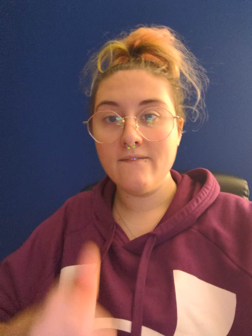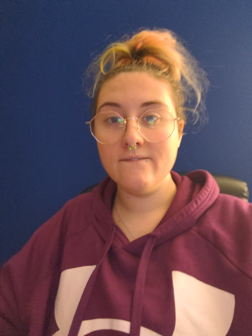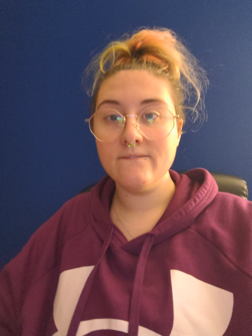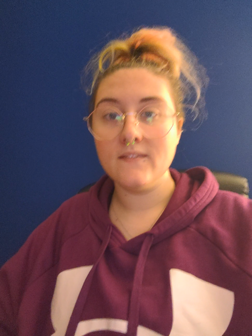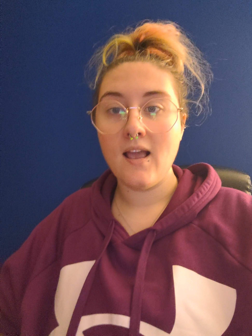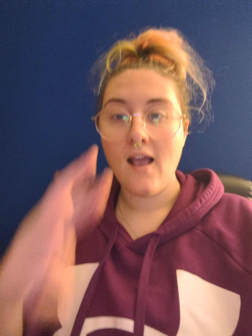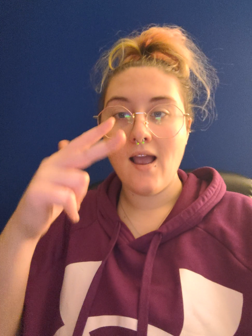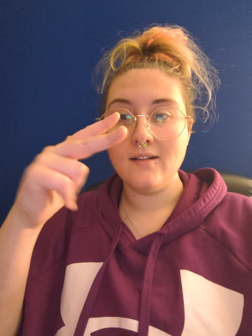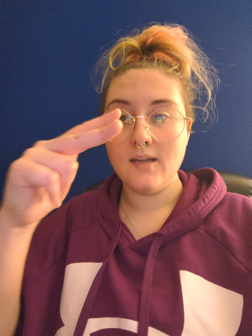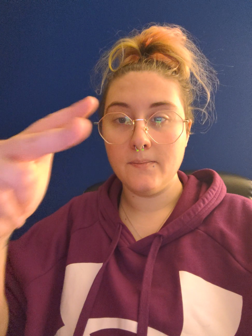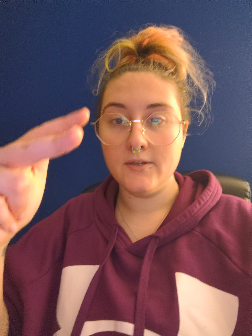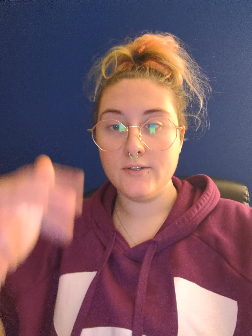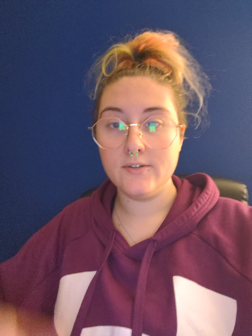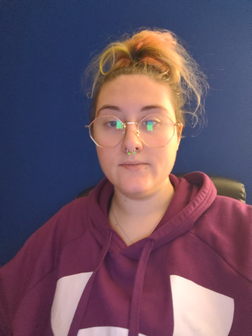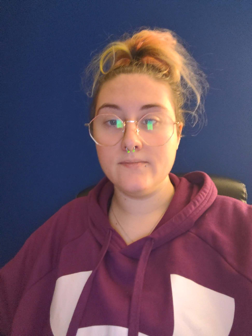helicopter